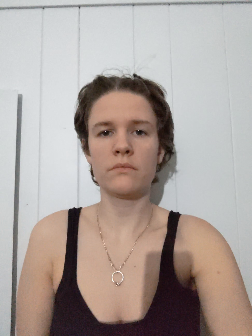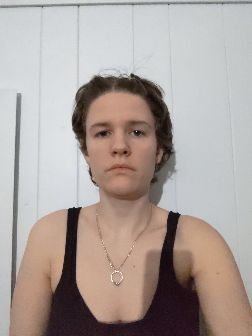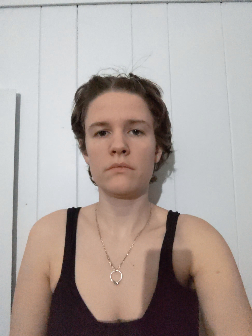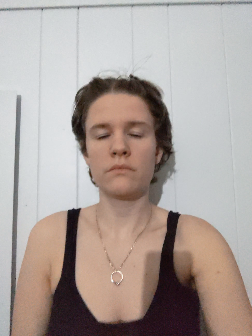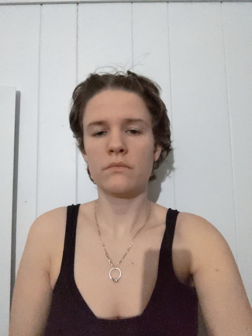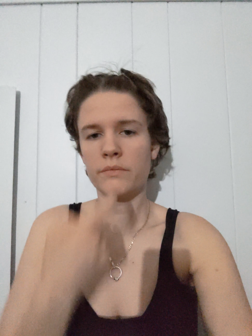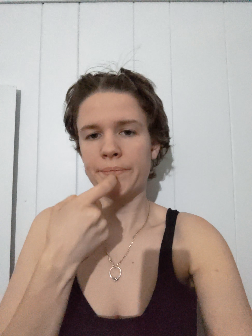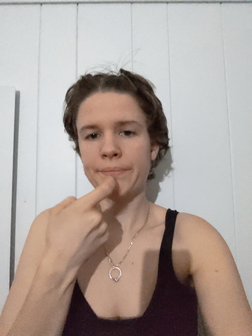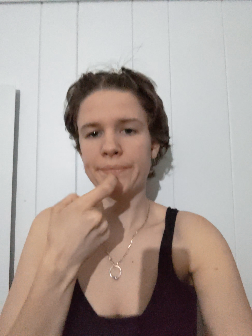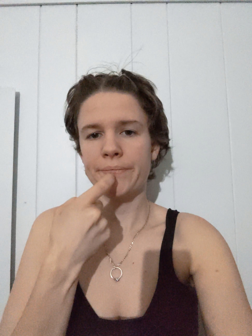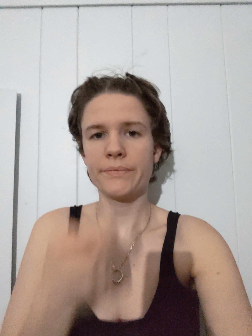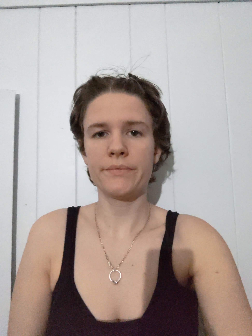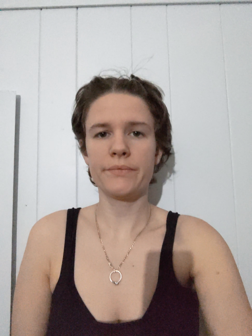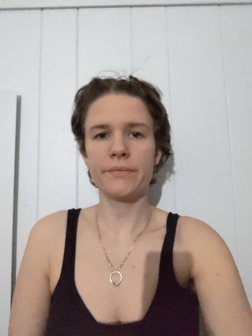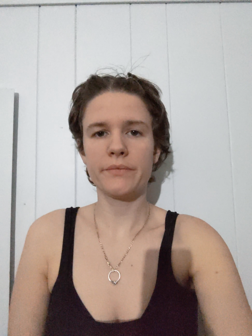window